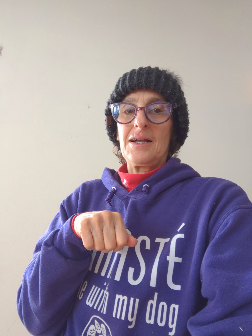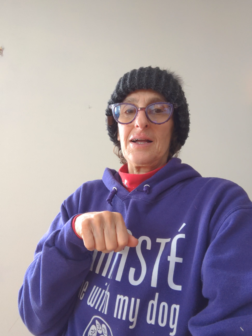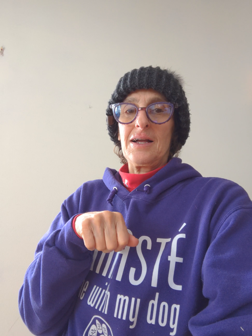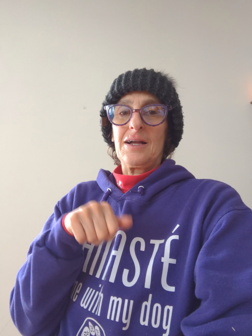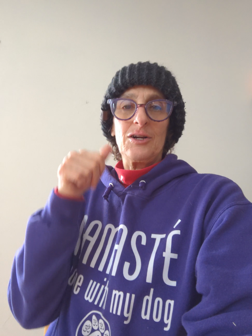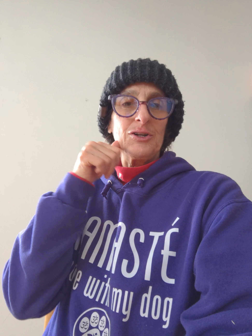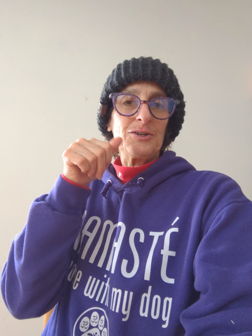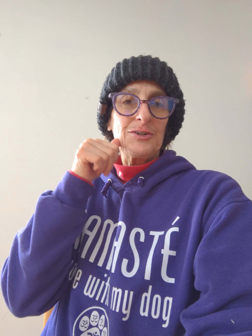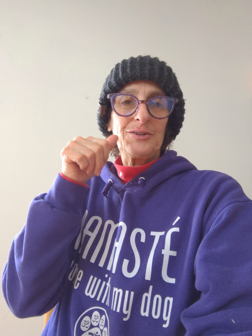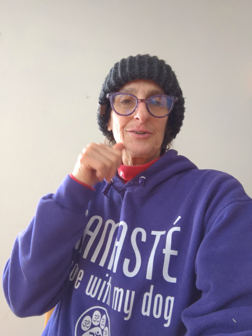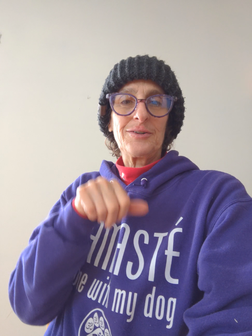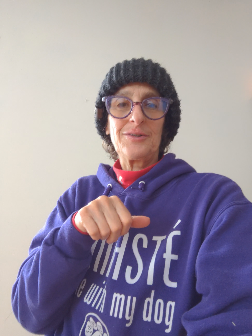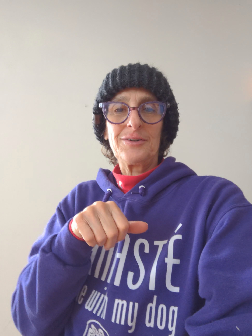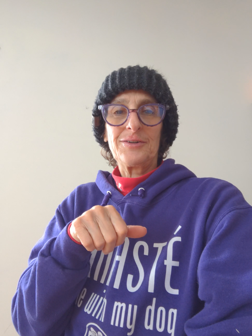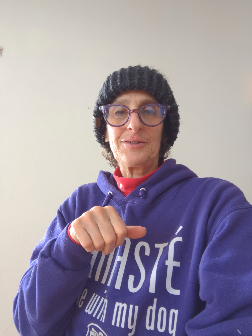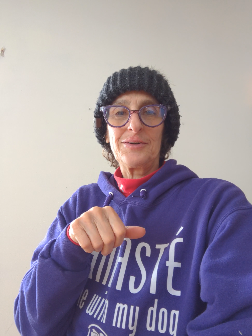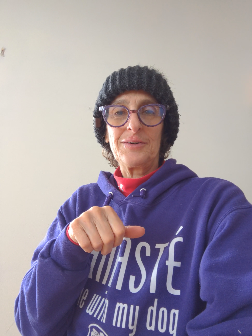girl